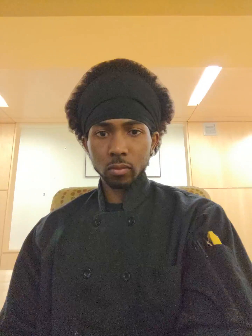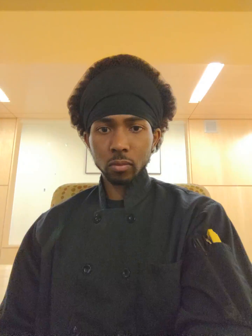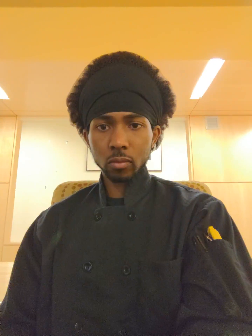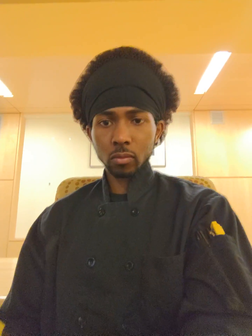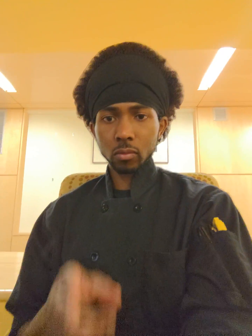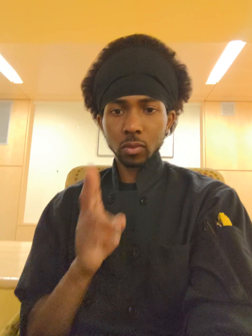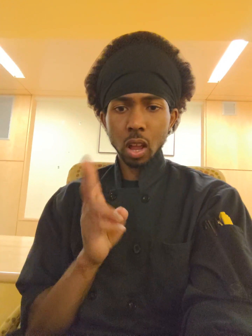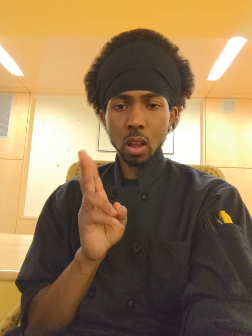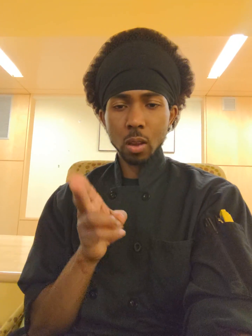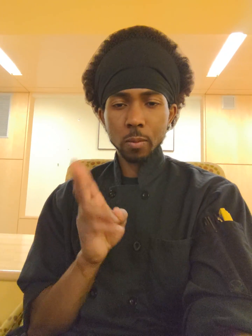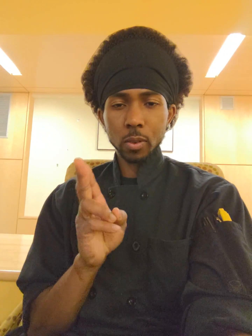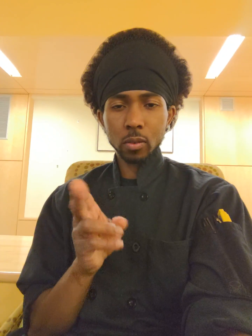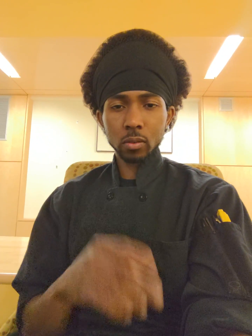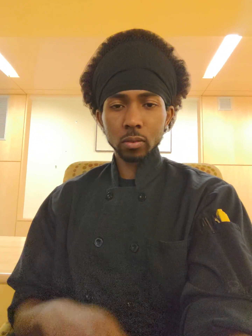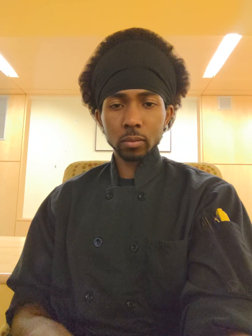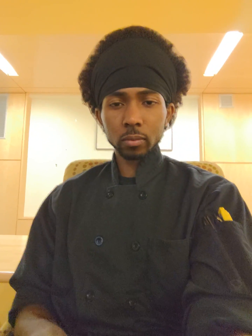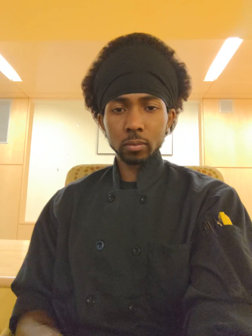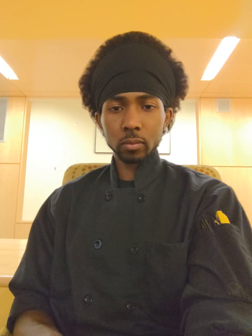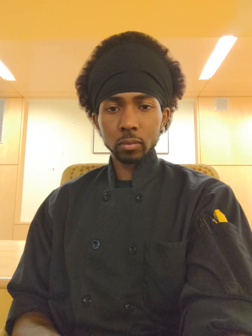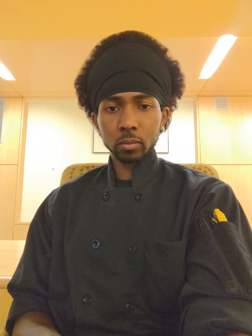hurry